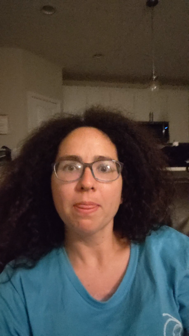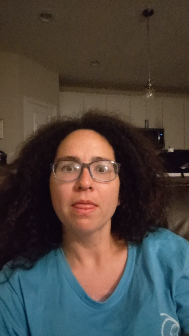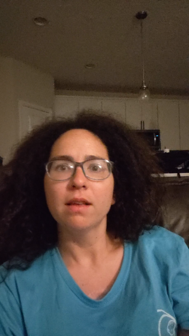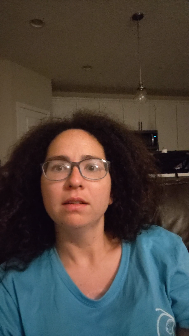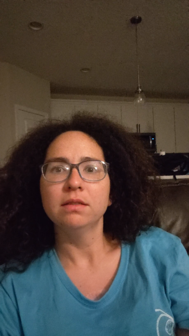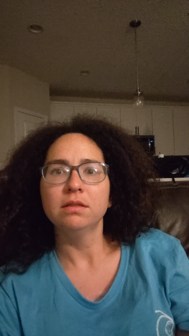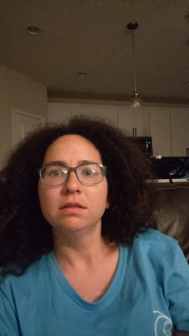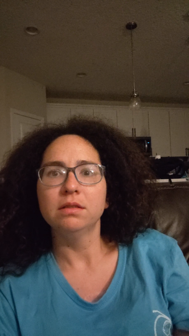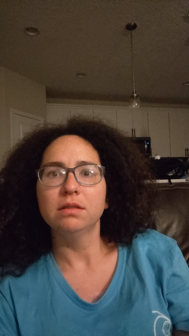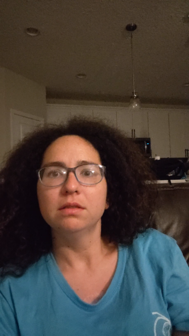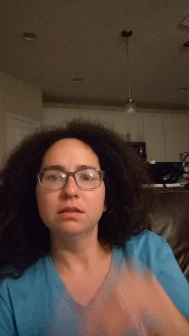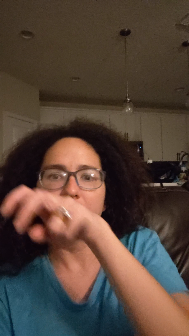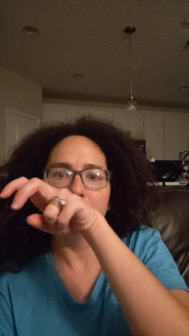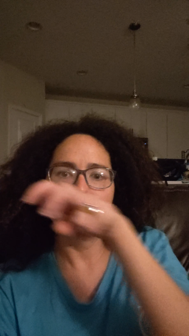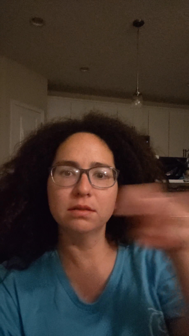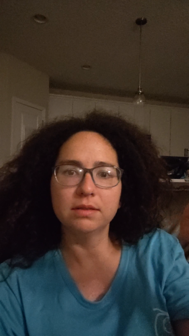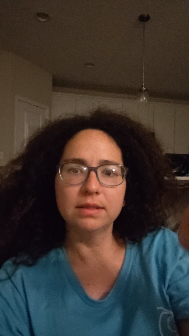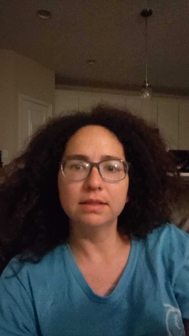couch